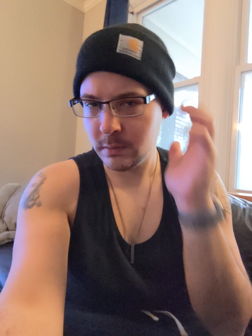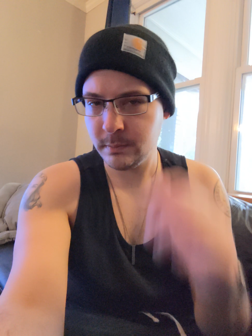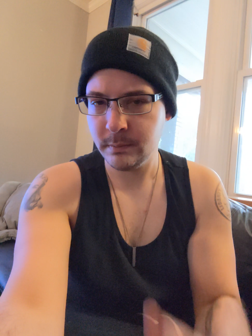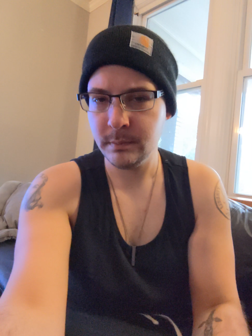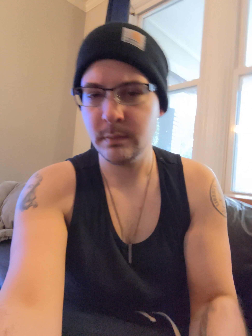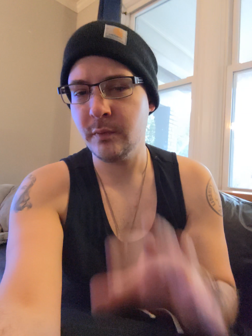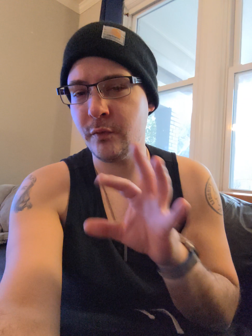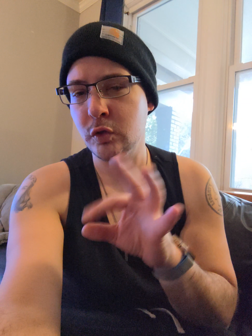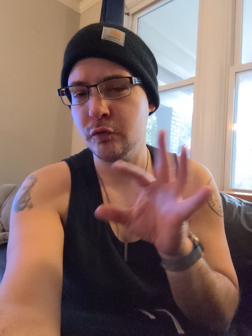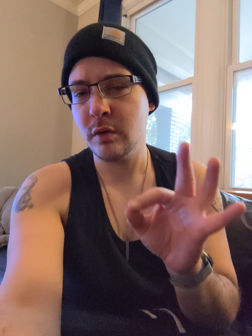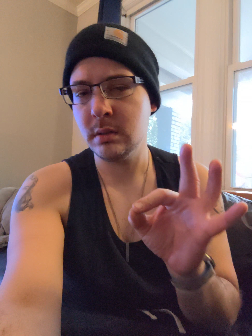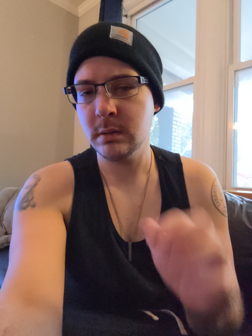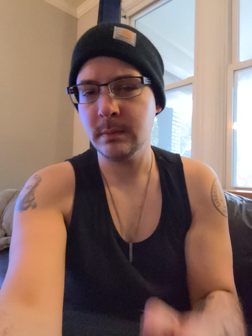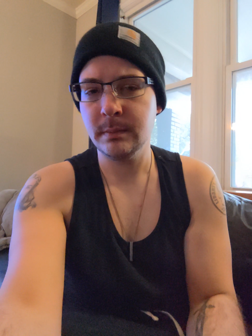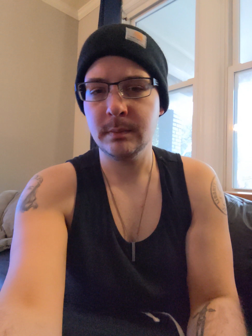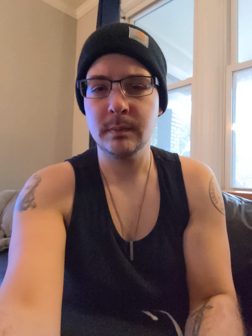french fries